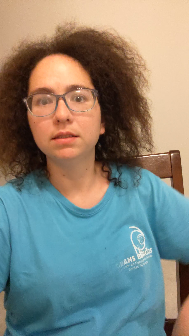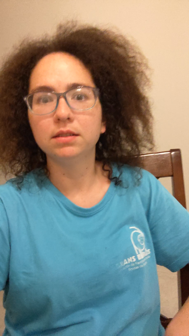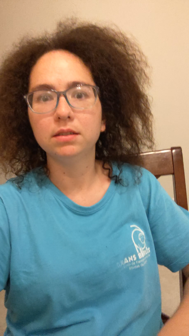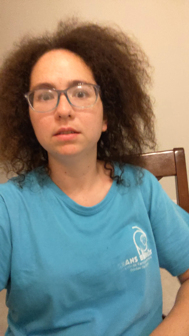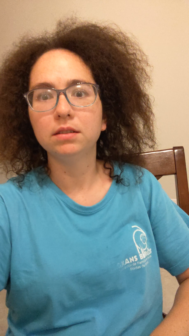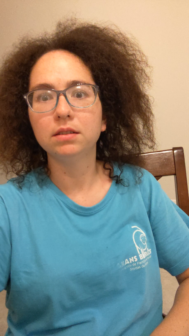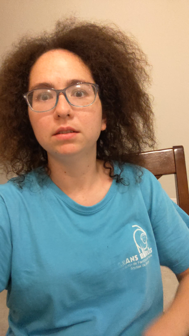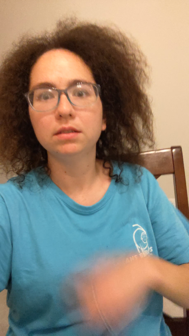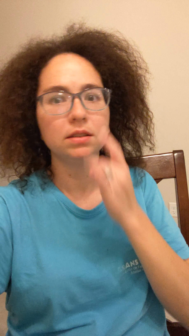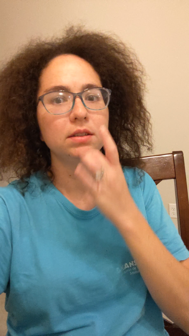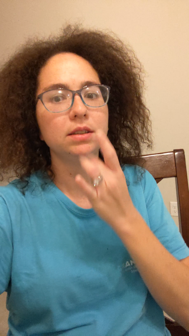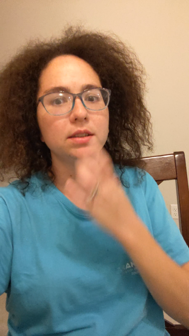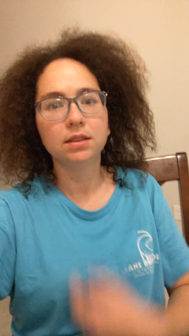light bulb